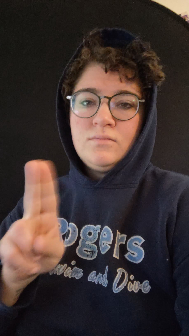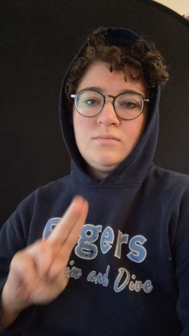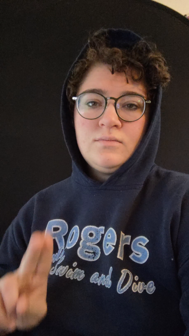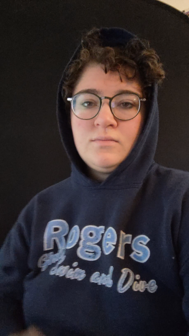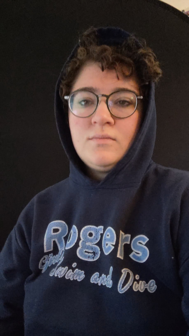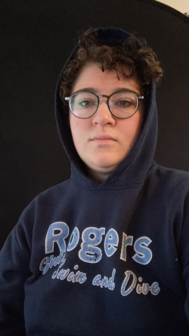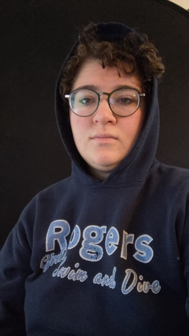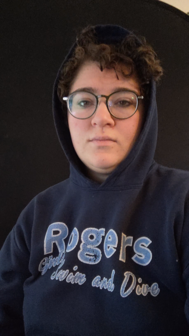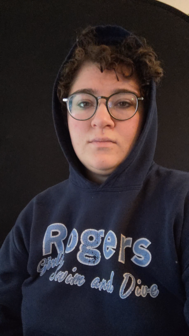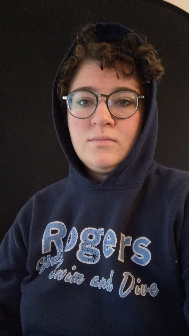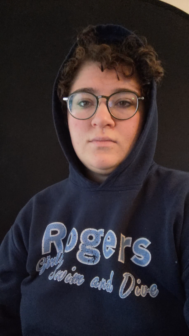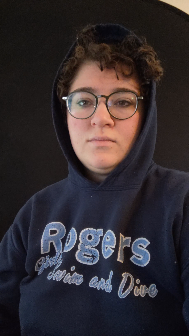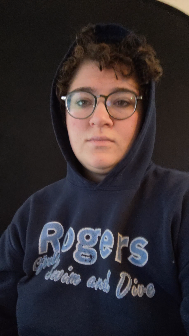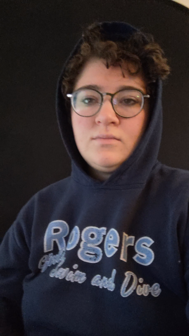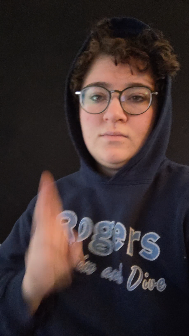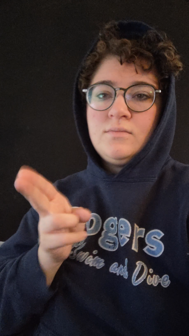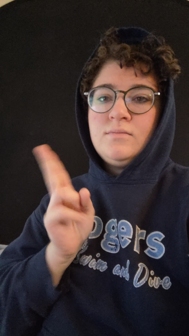hurry